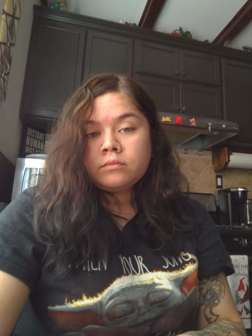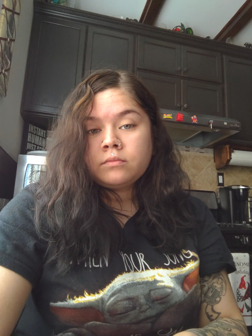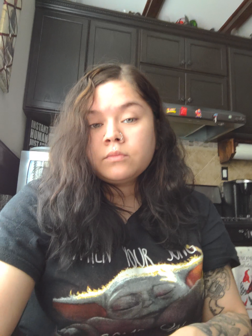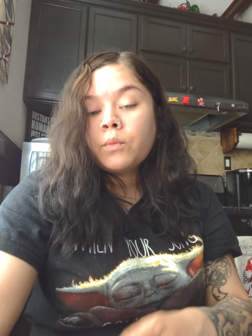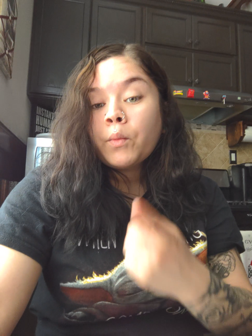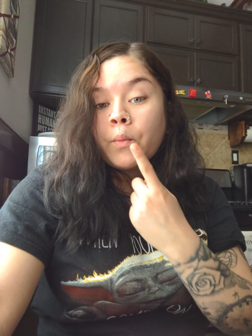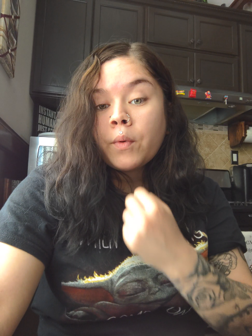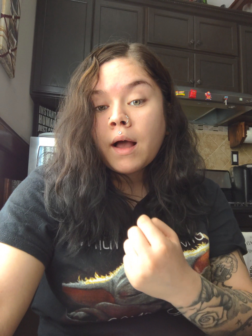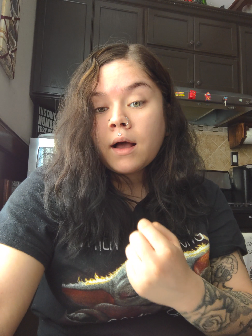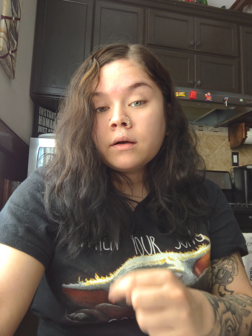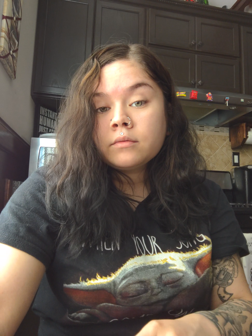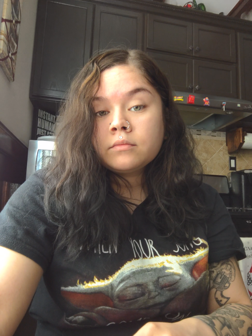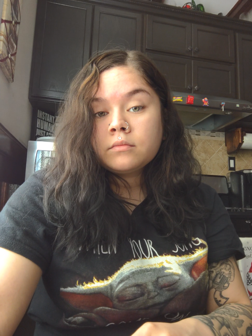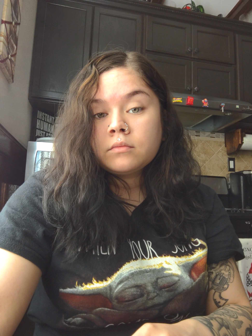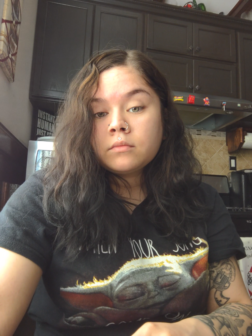red